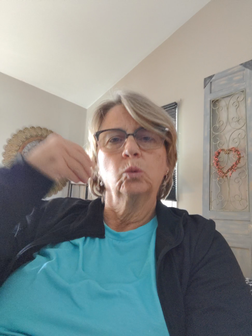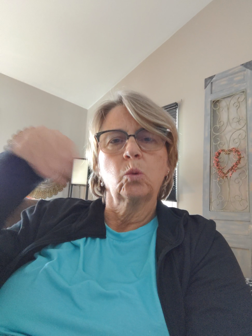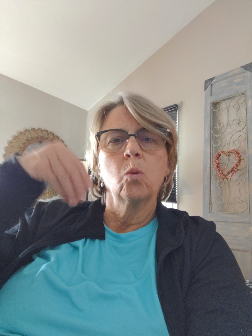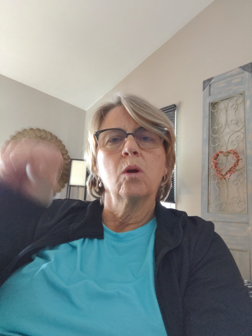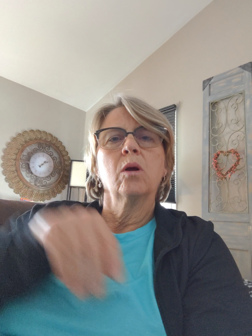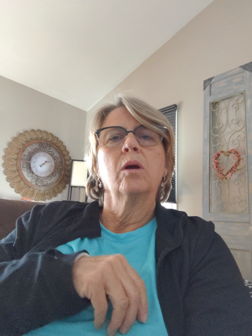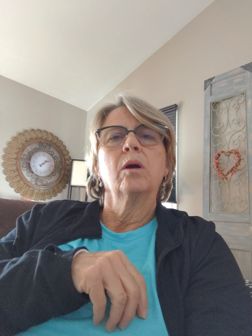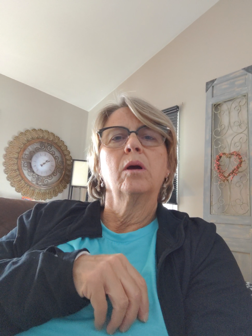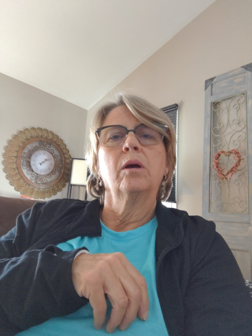store